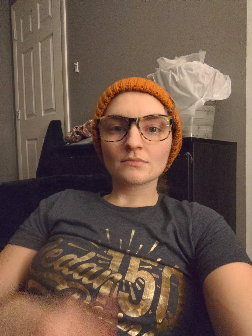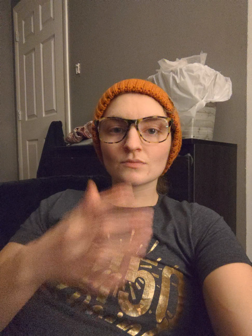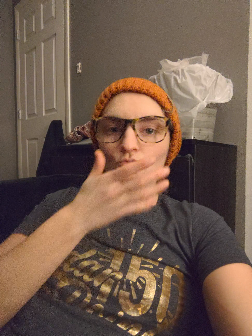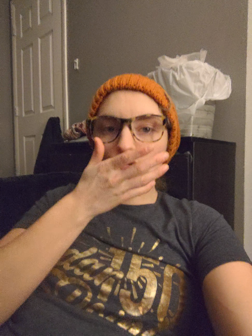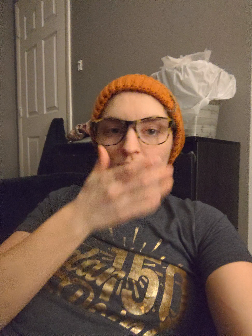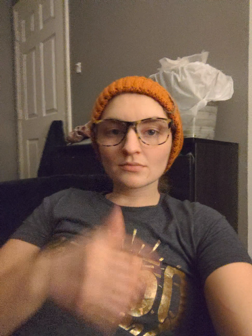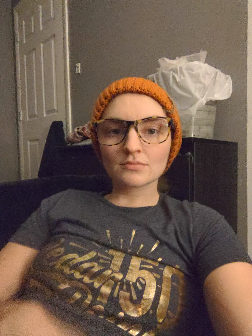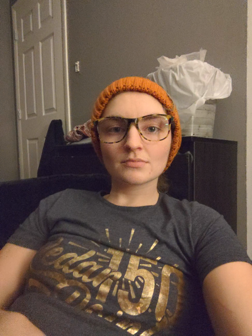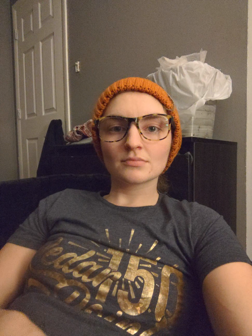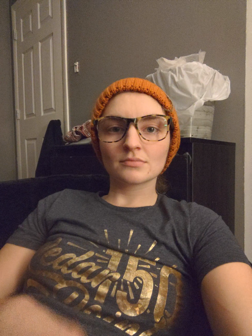grass